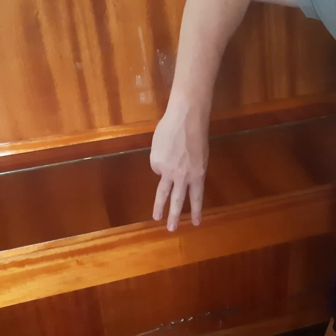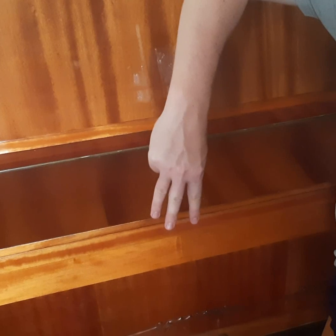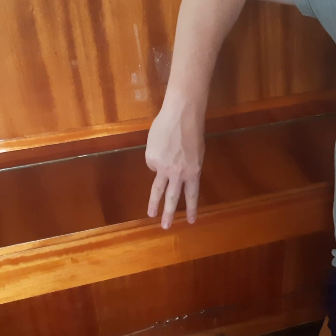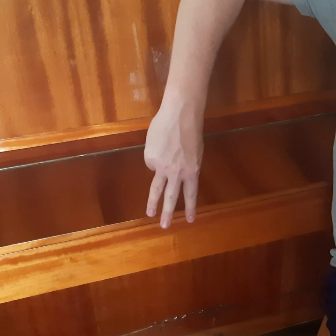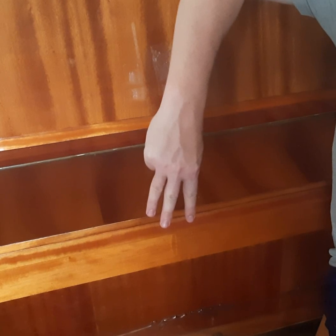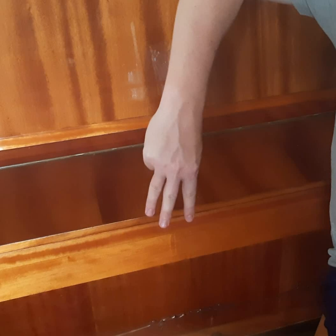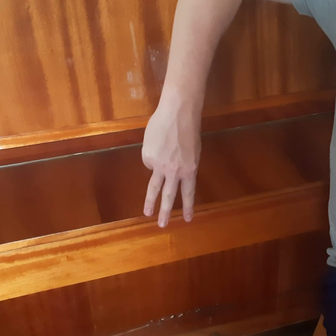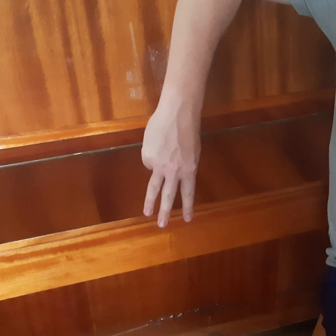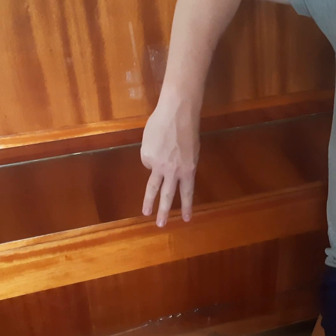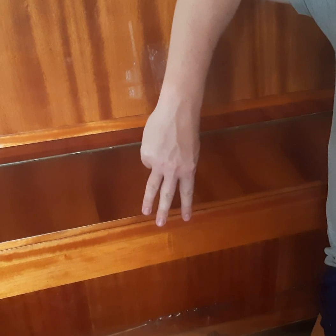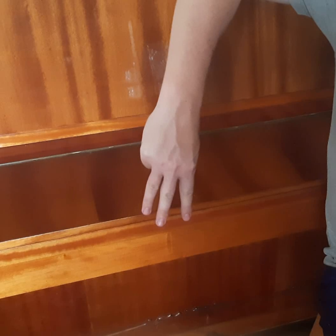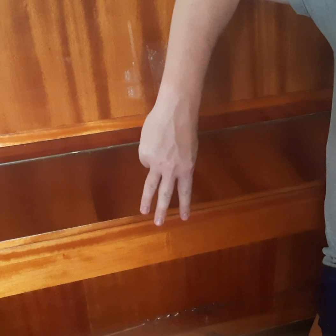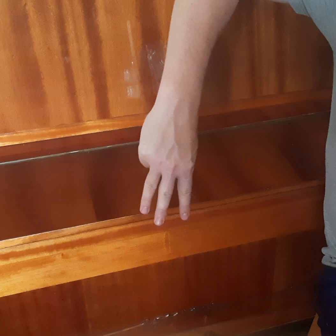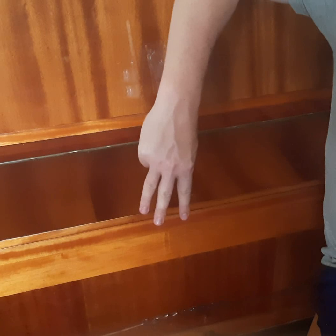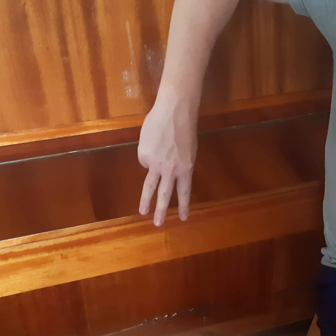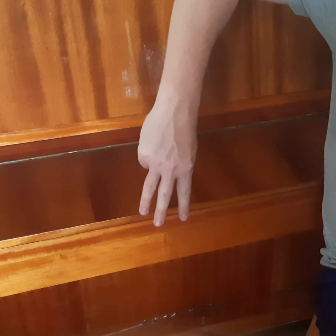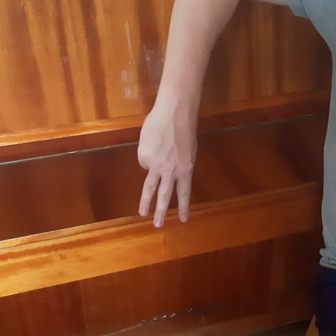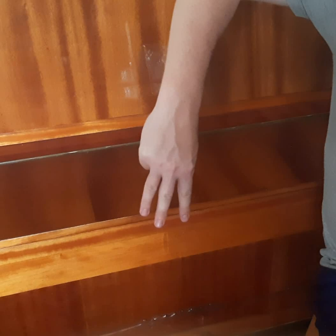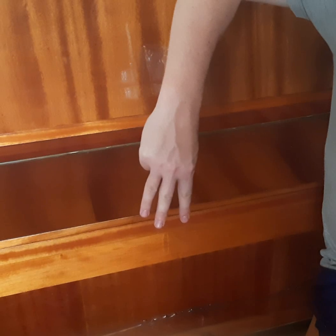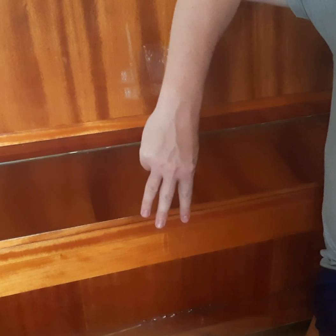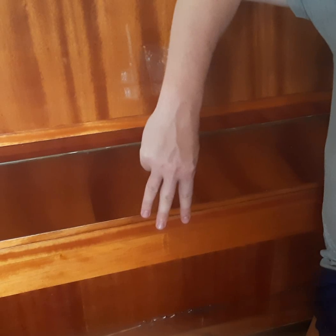М